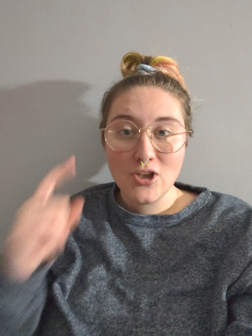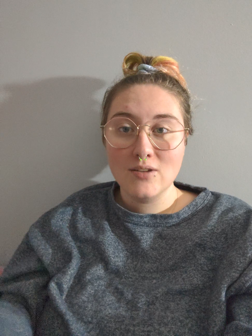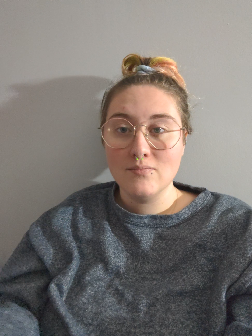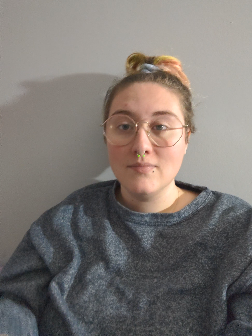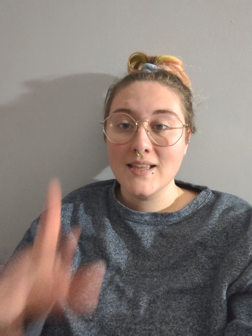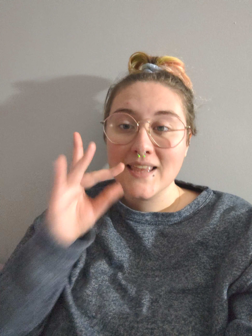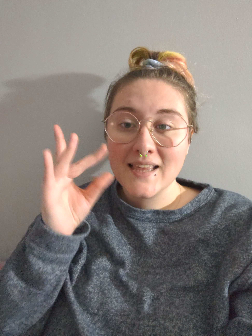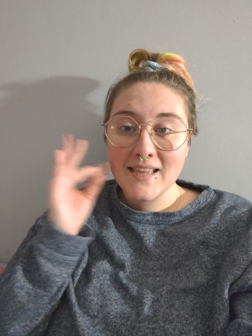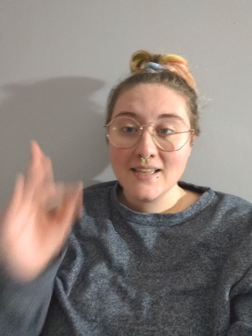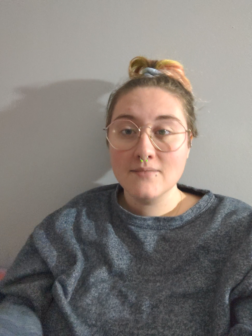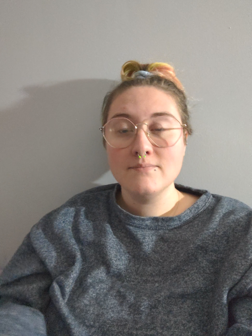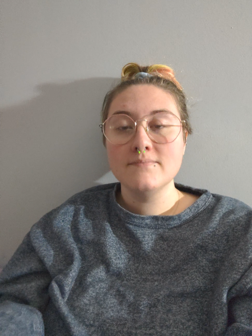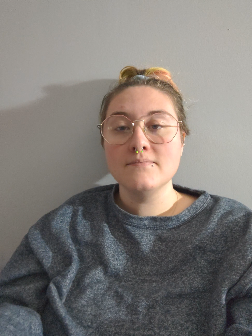kitty